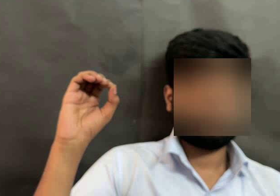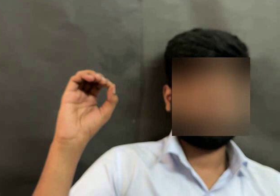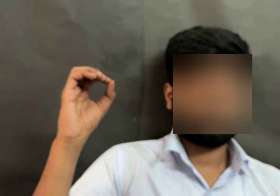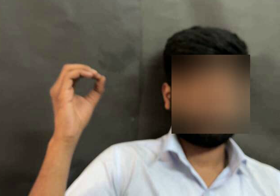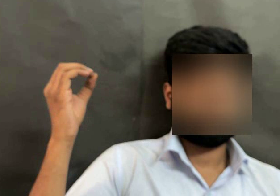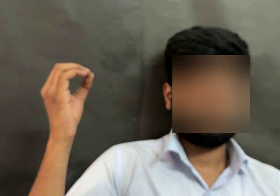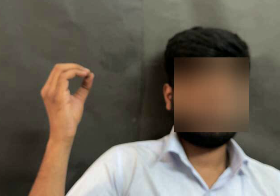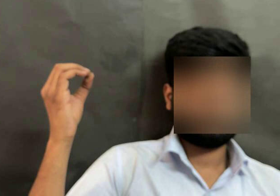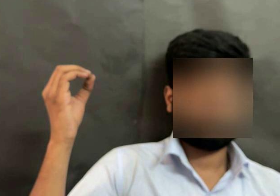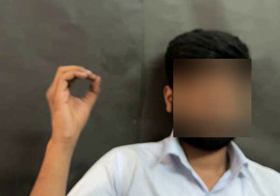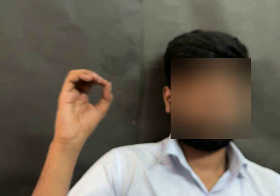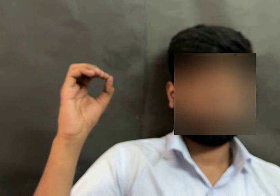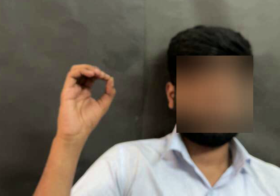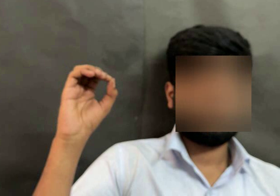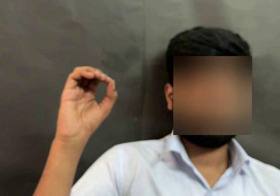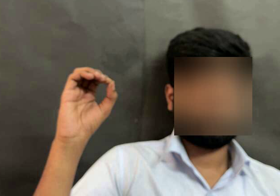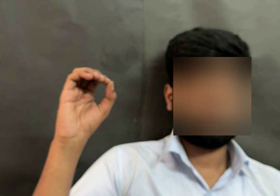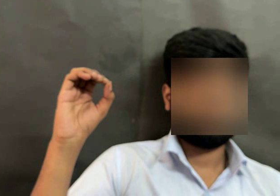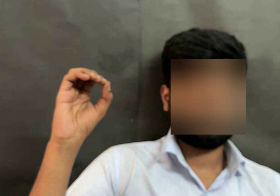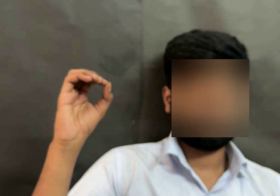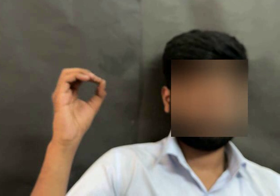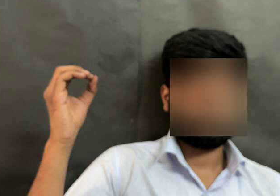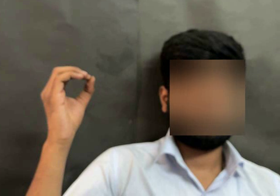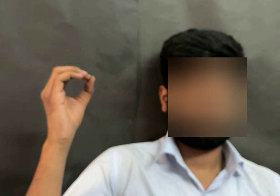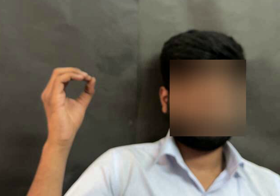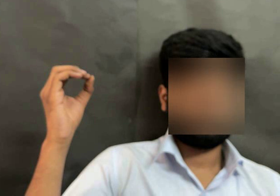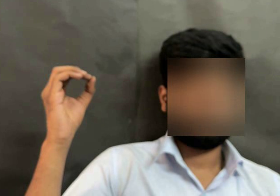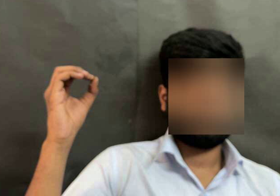O